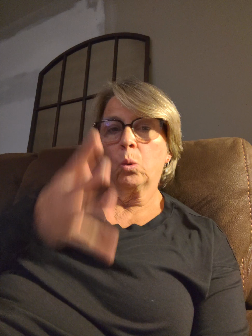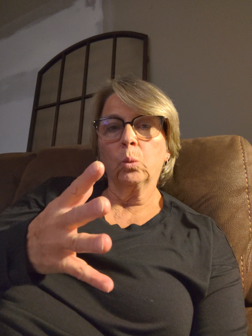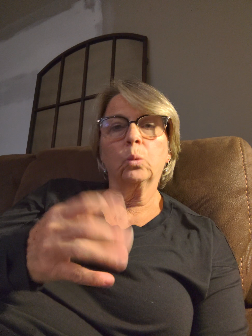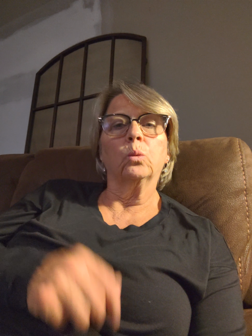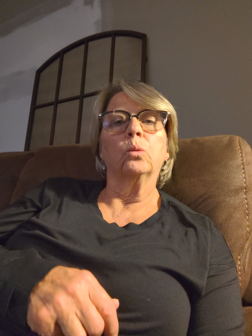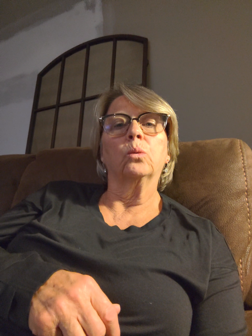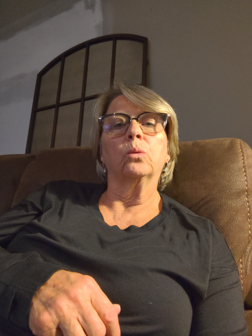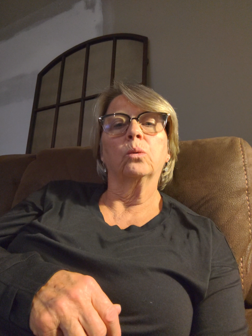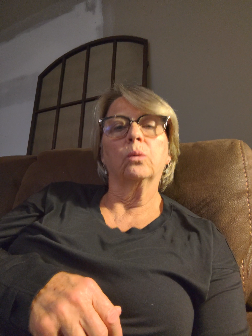balloon